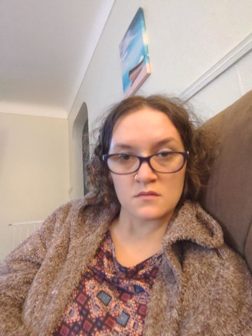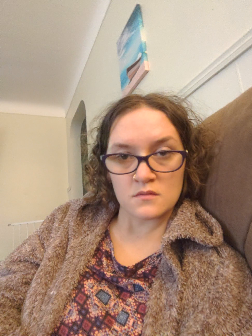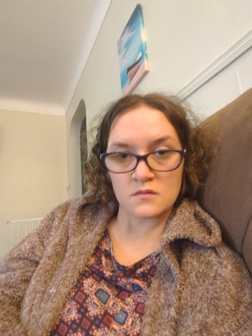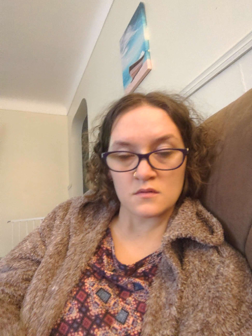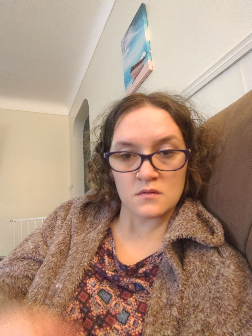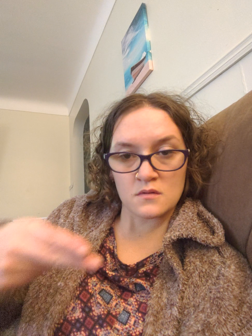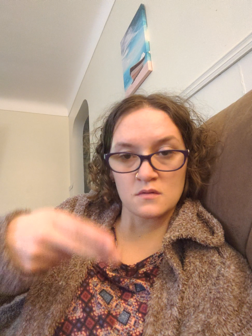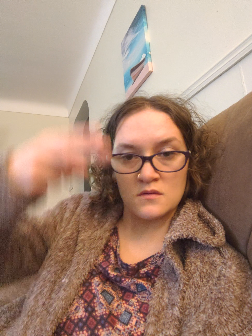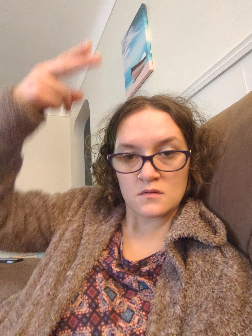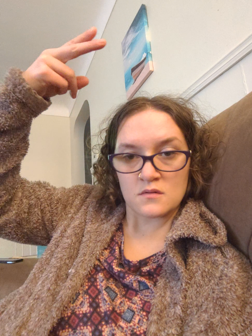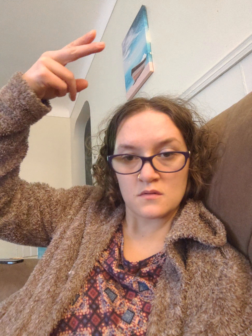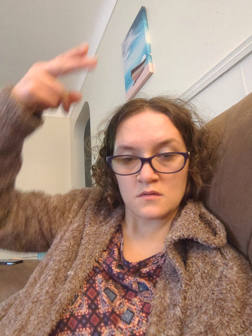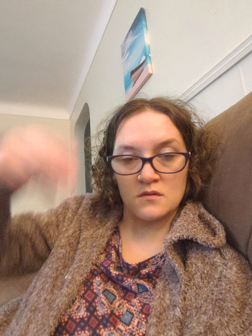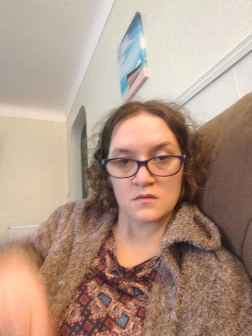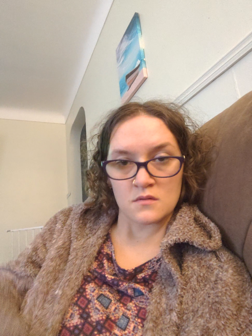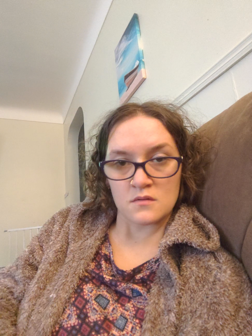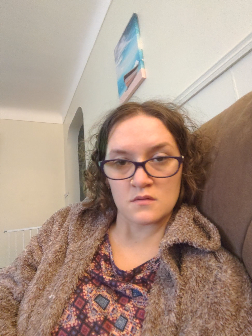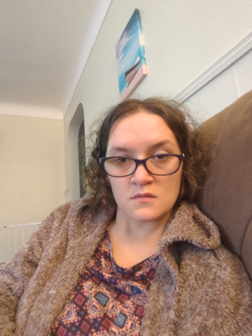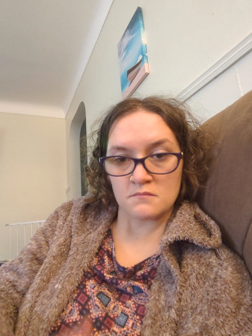high